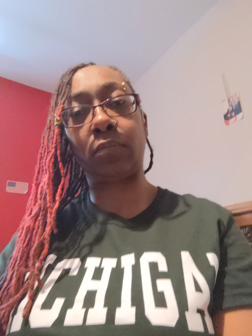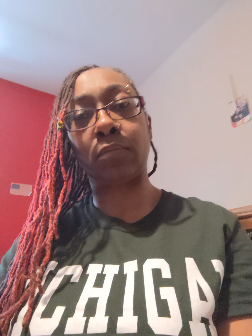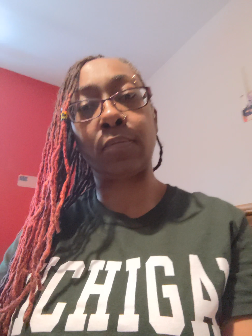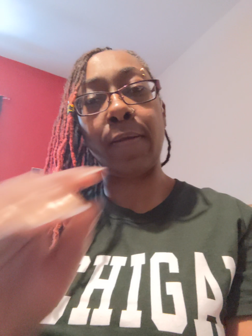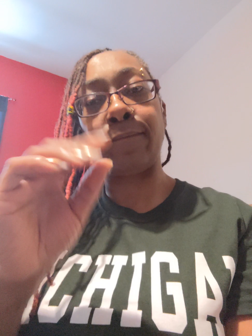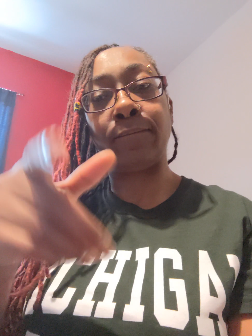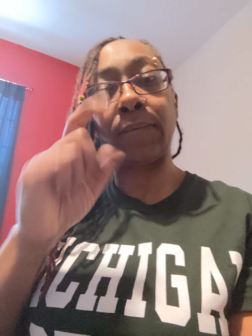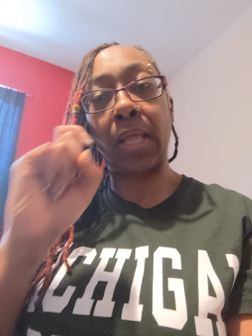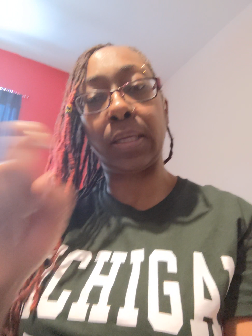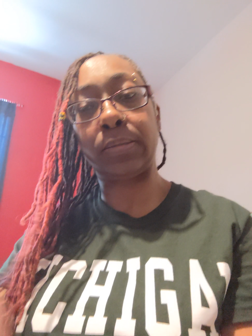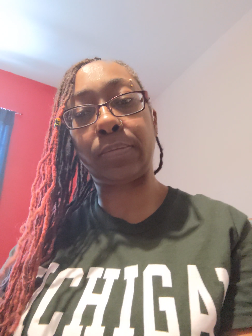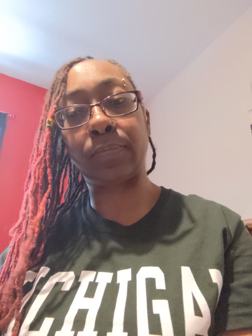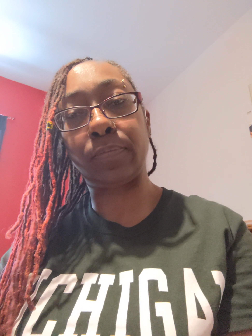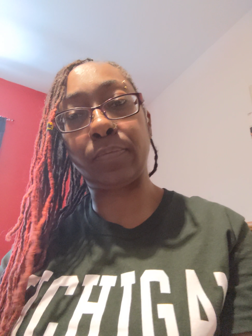fast